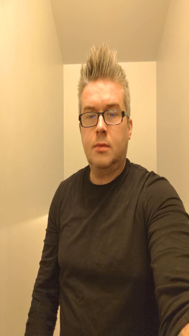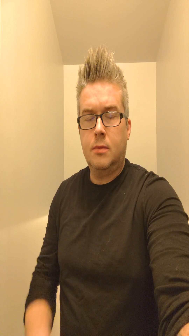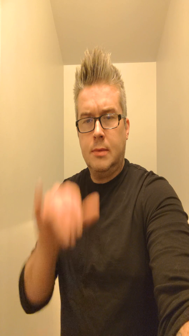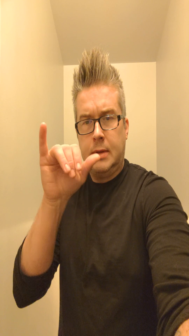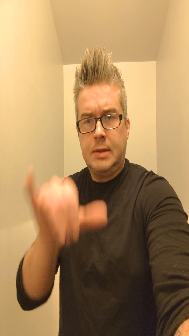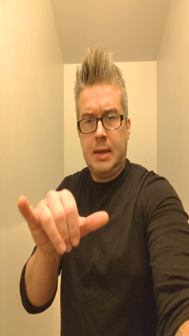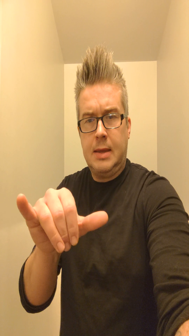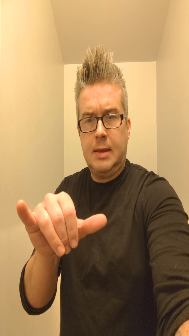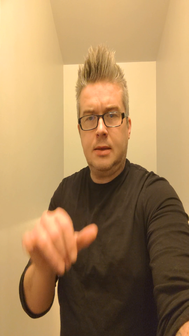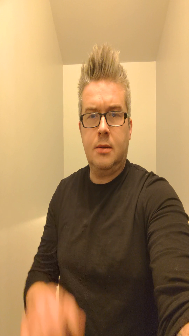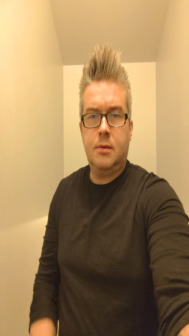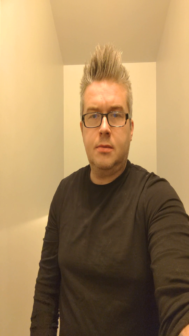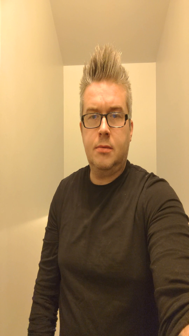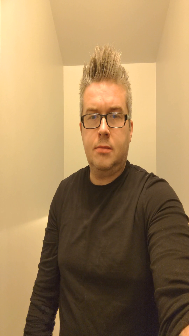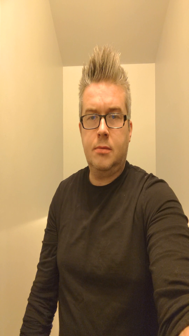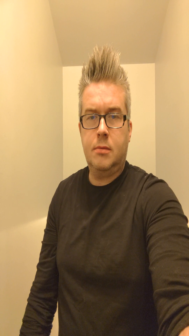stay